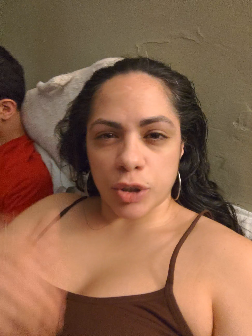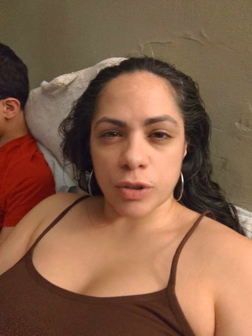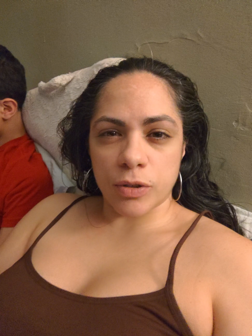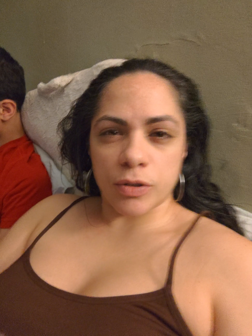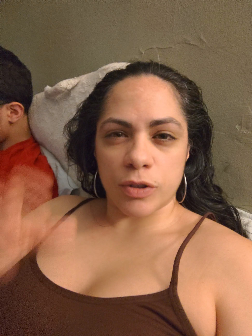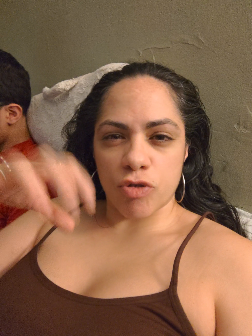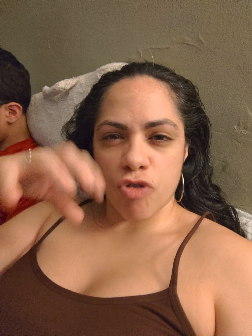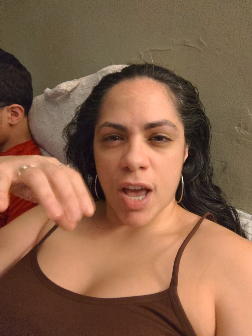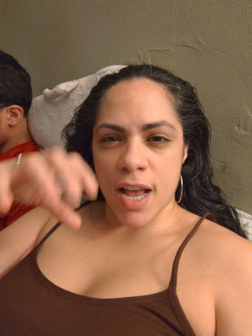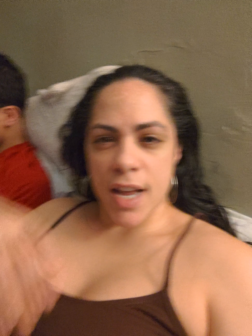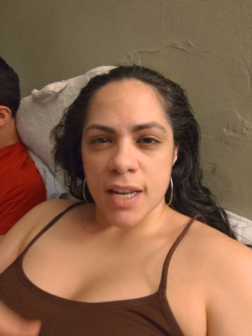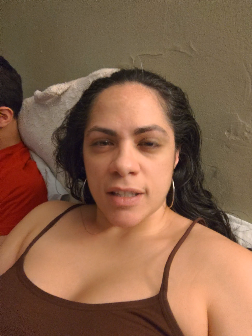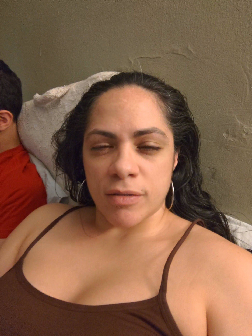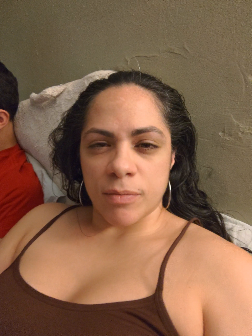rain